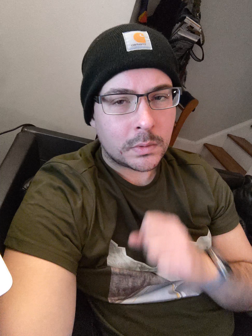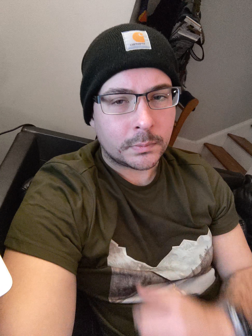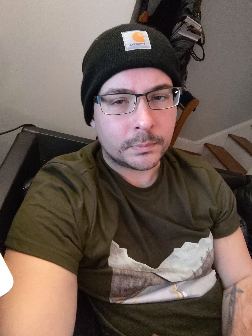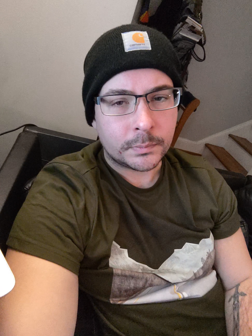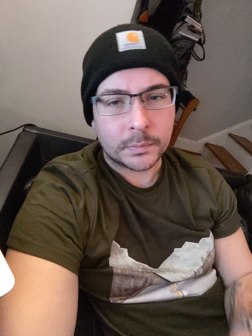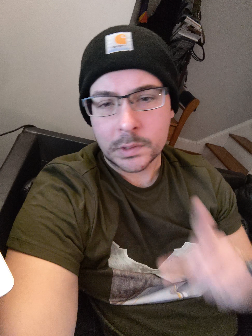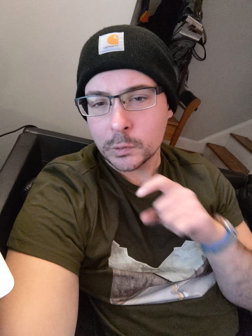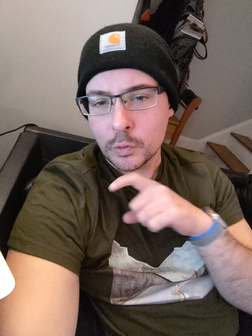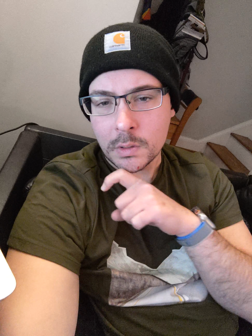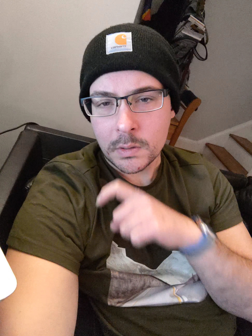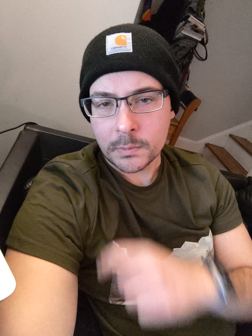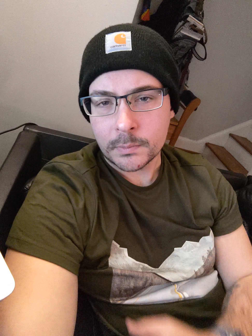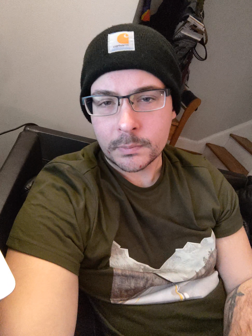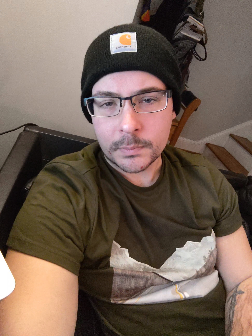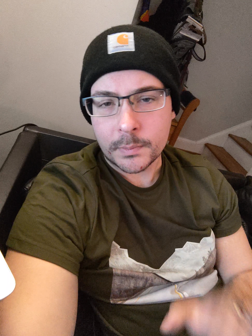cereal